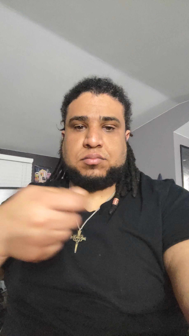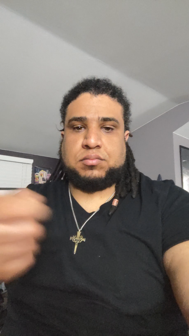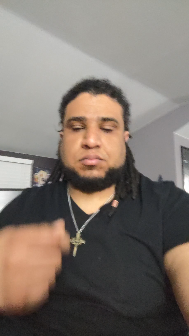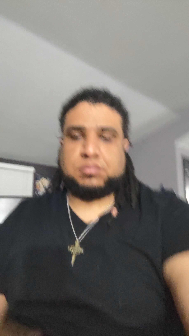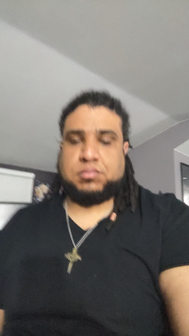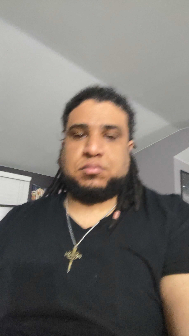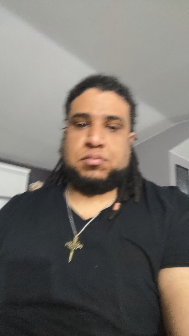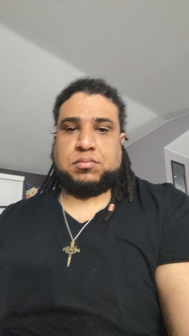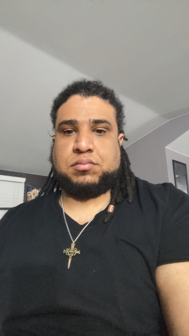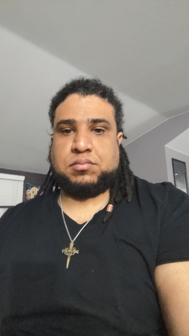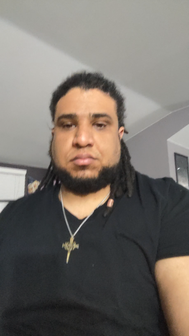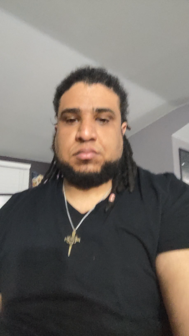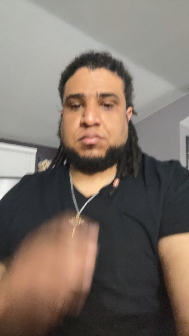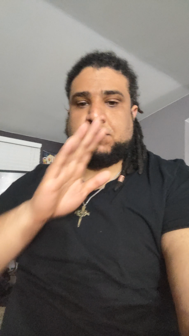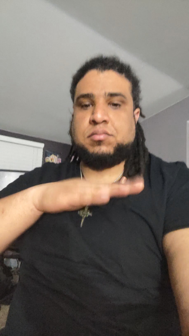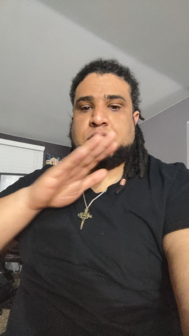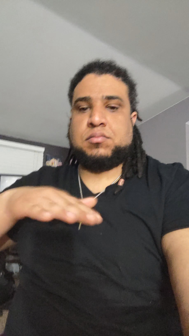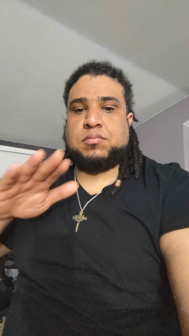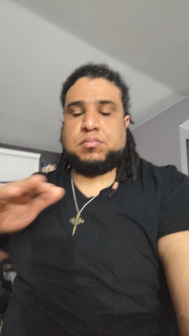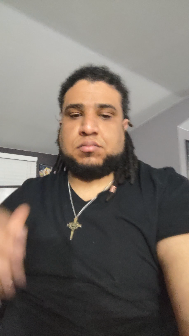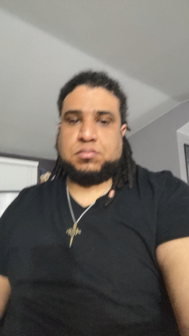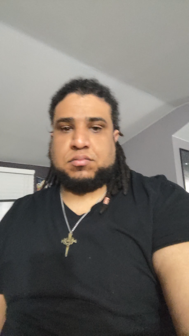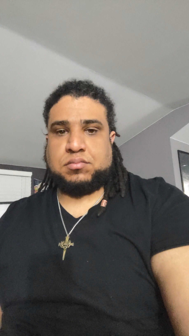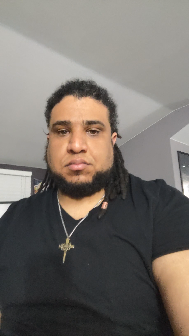children